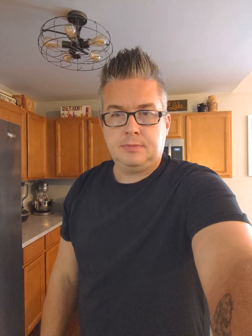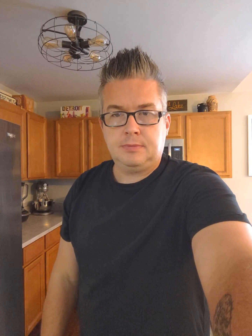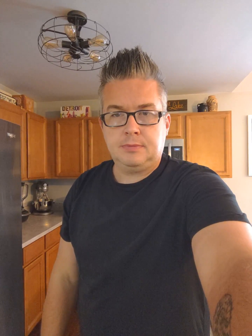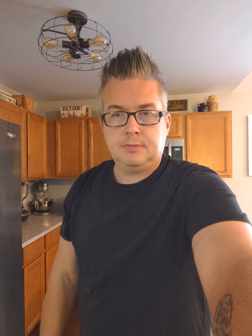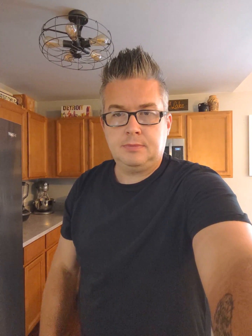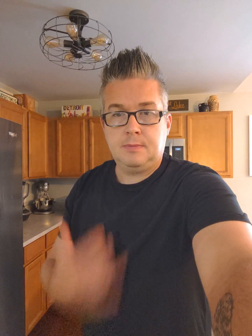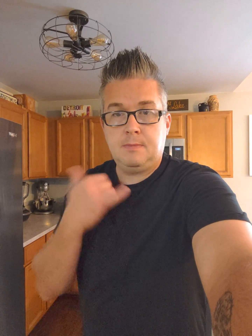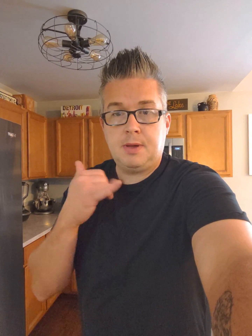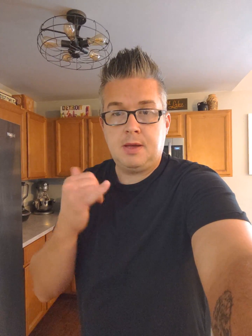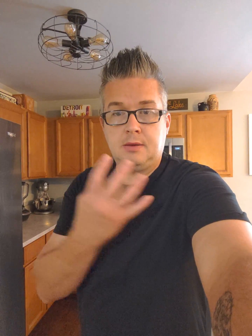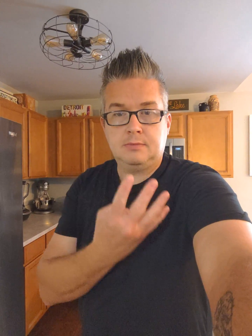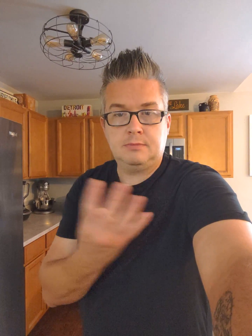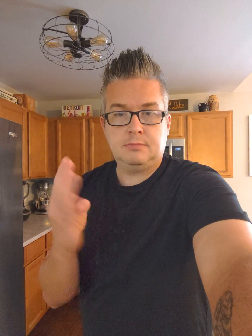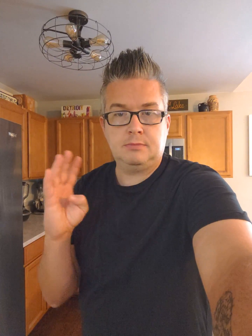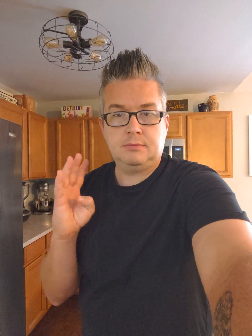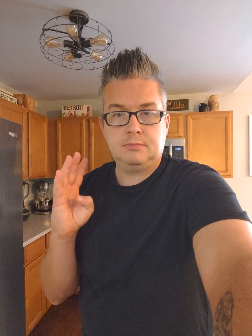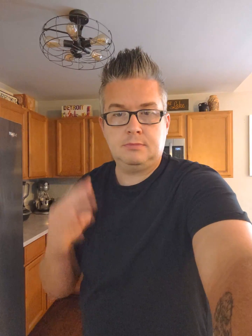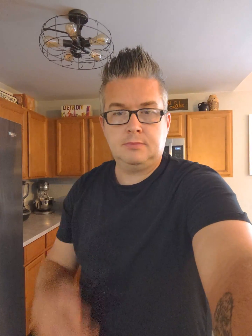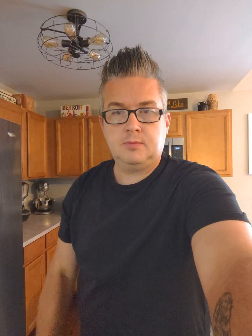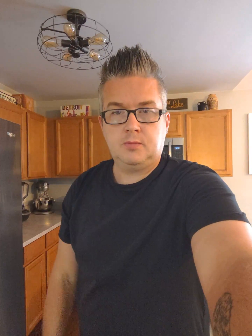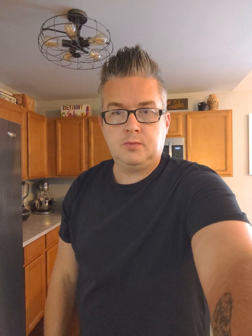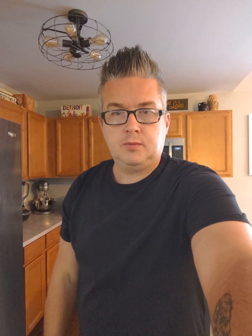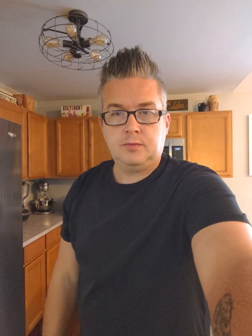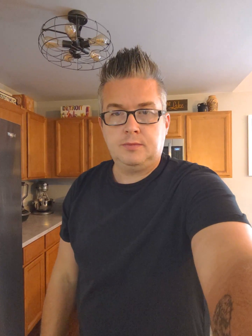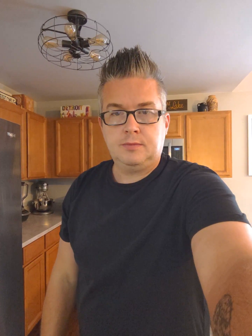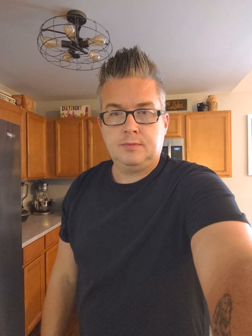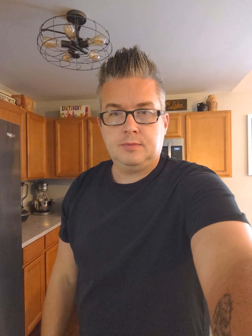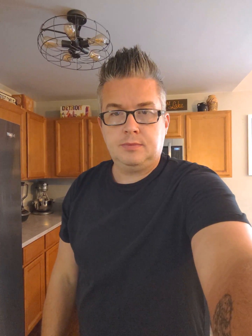playpen